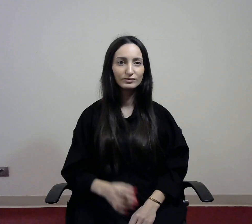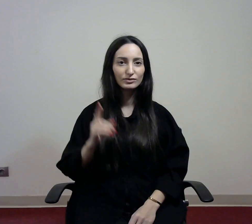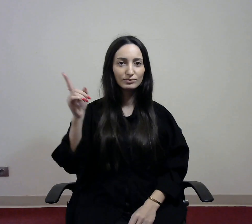O